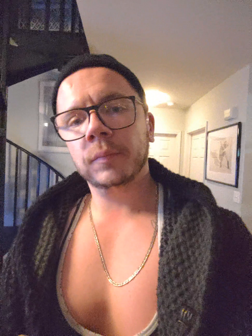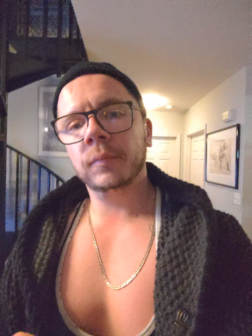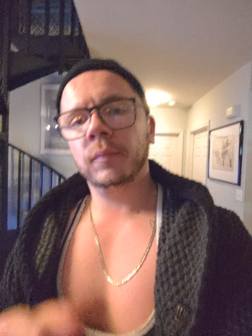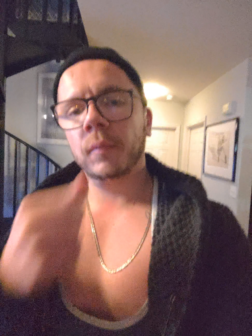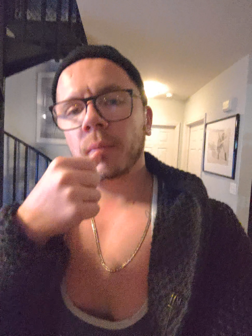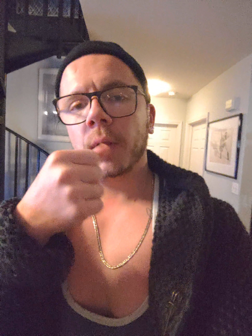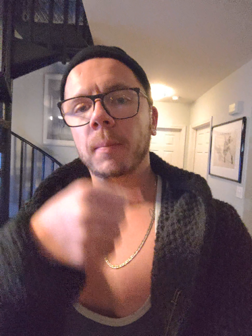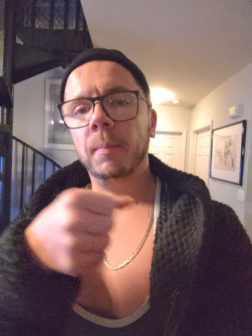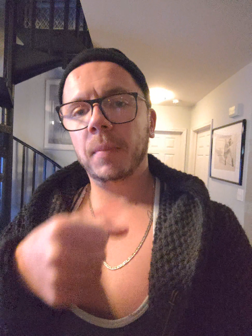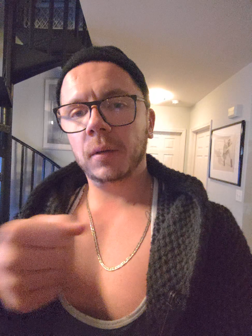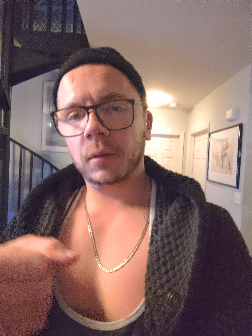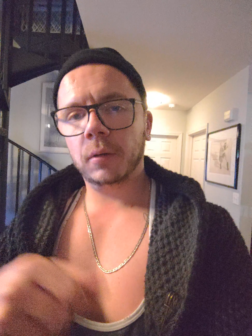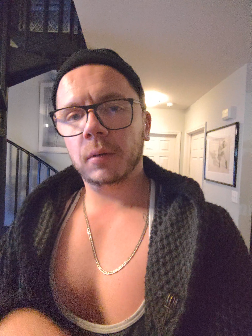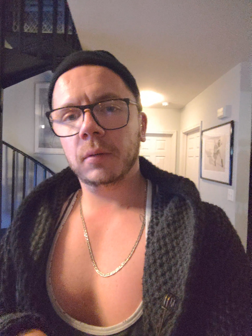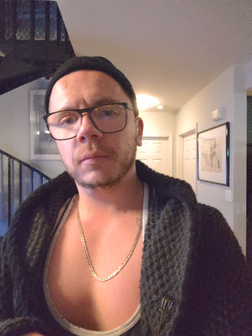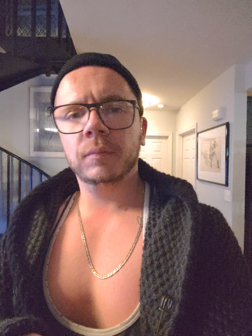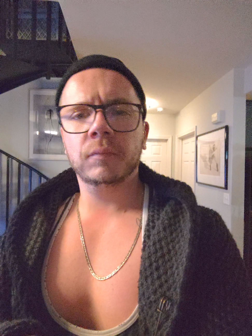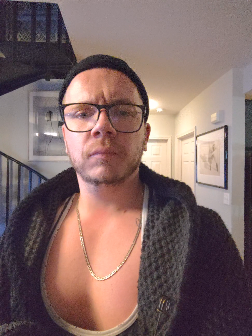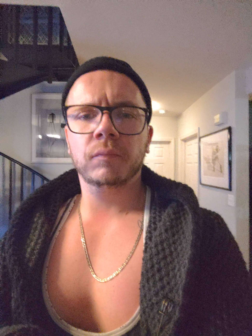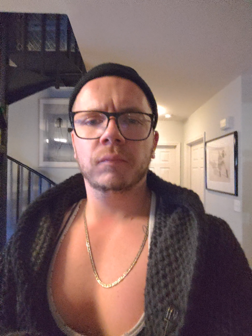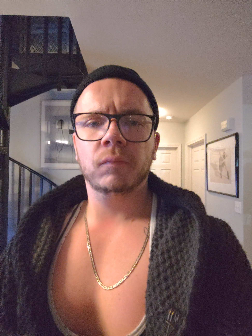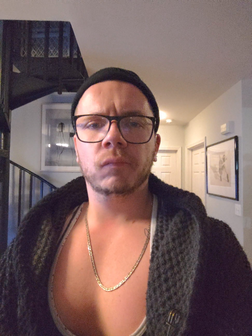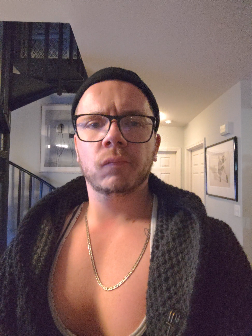puzzle